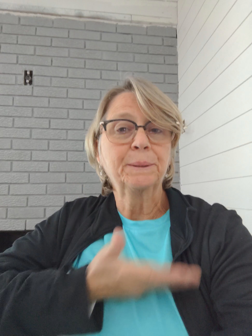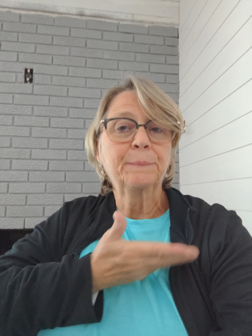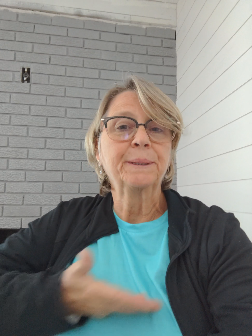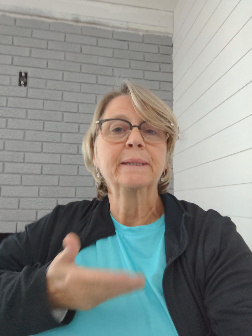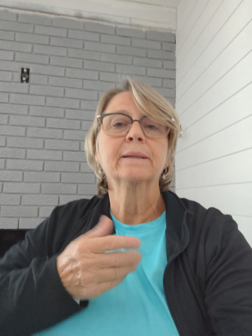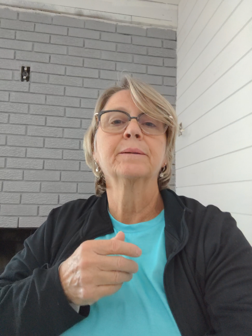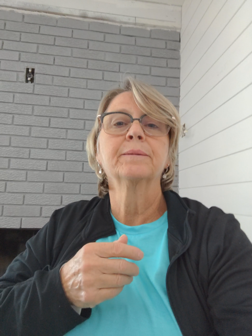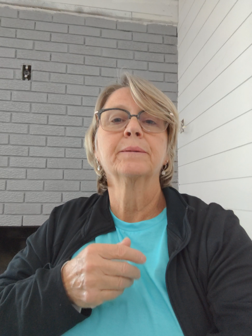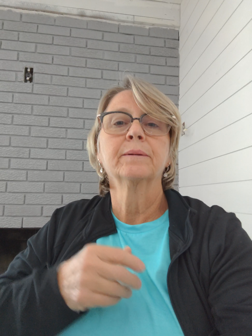kitty